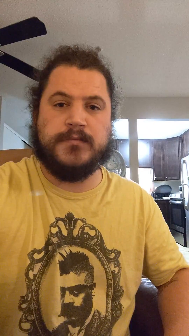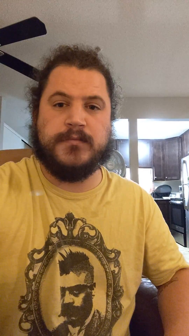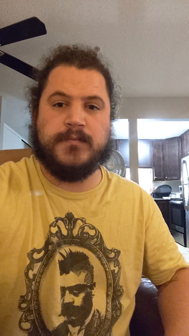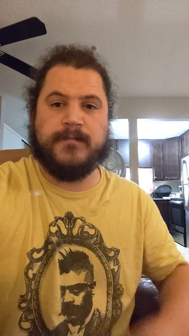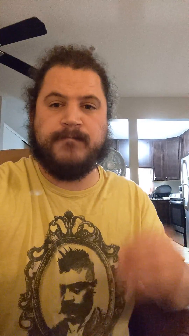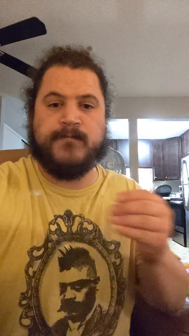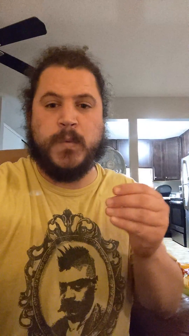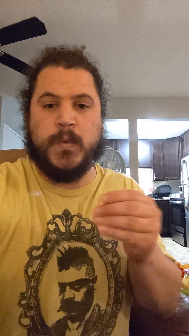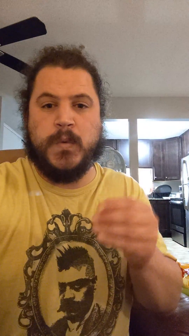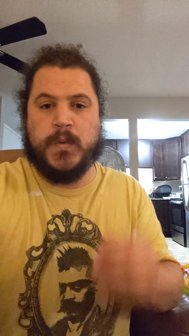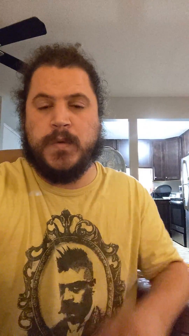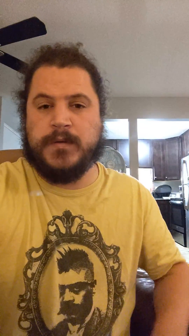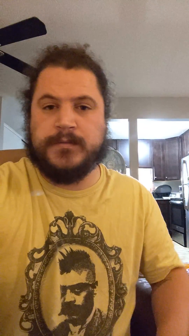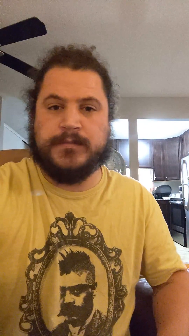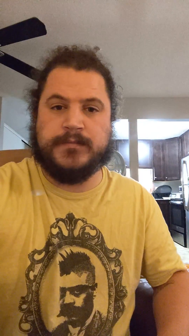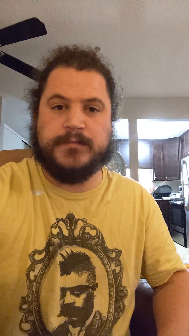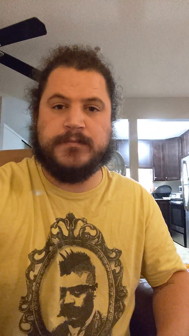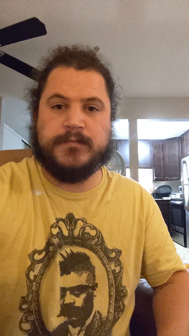more